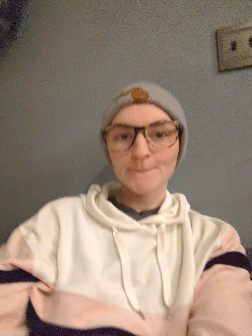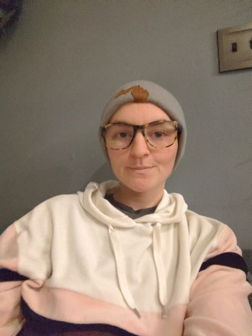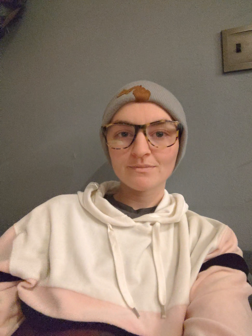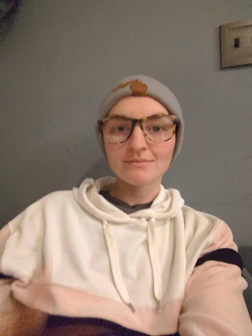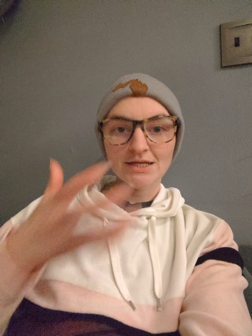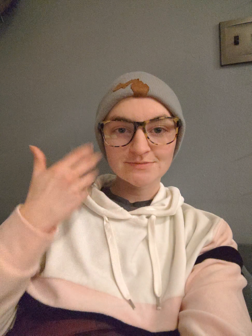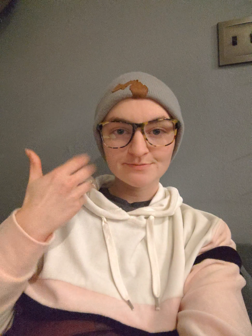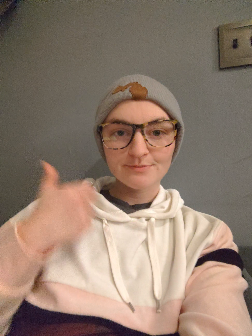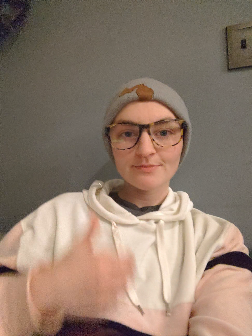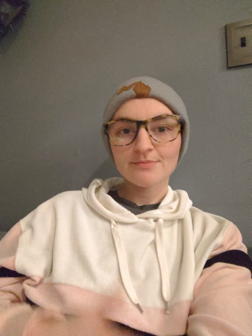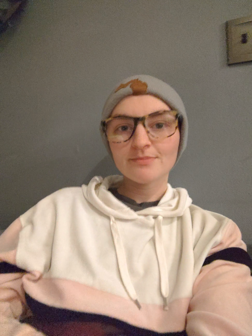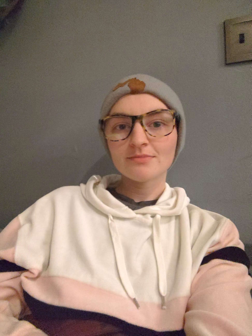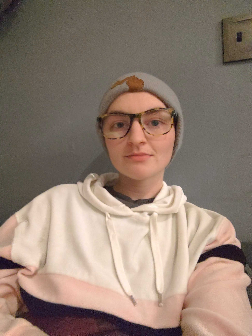tiger